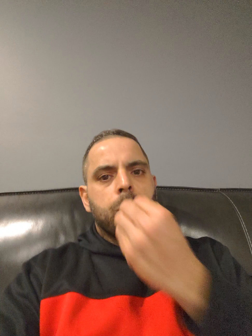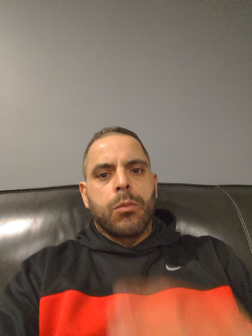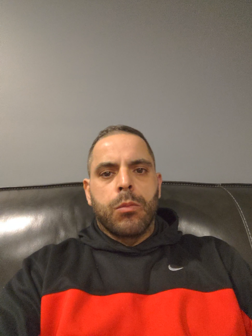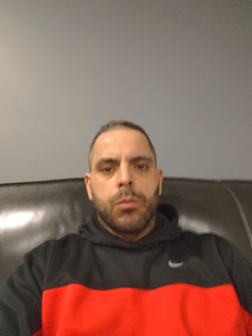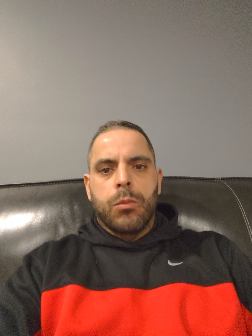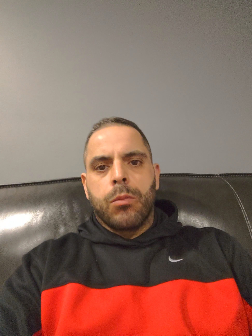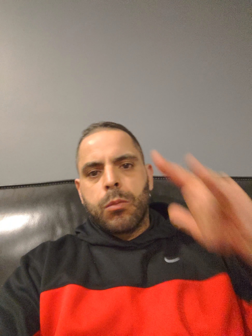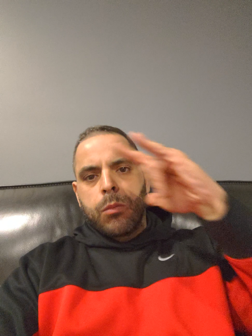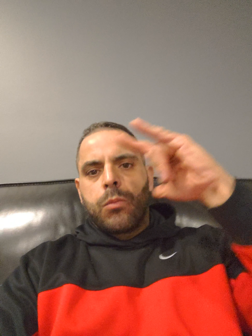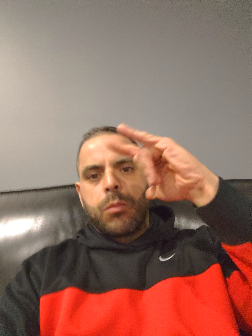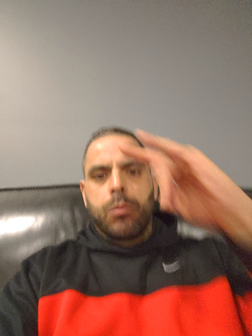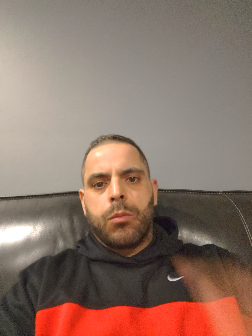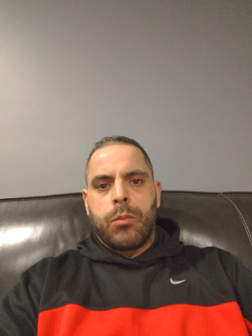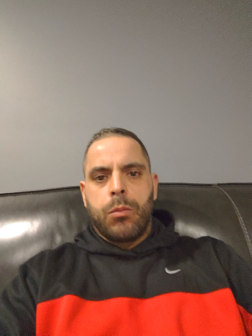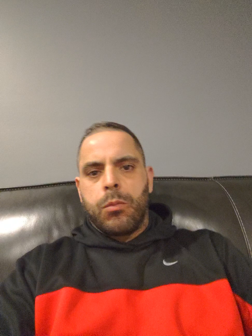airplane